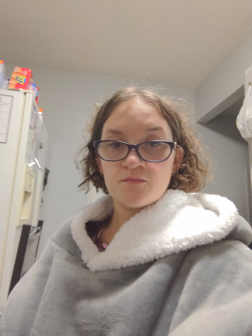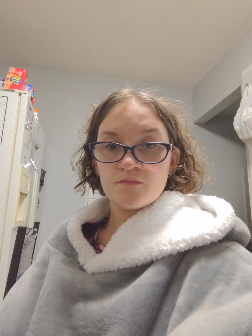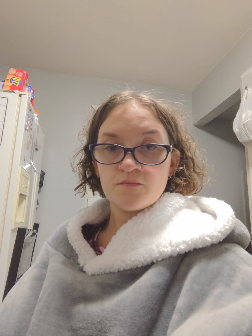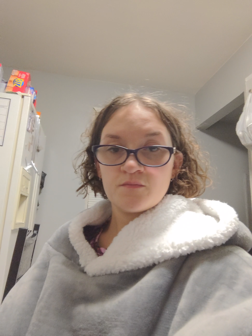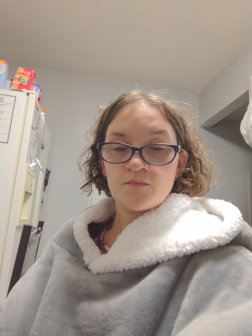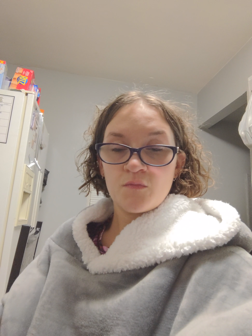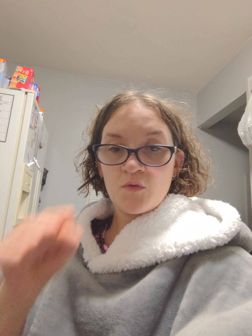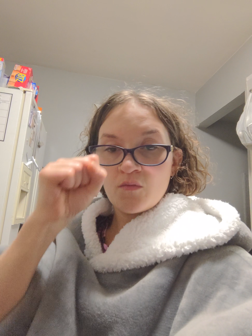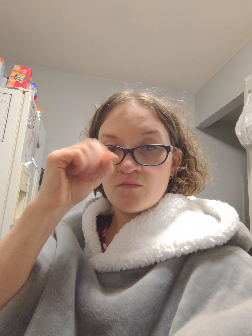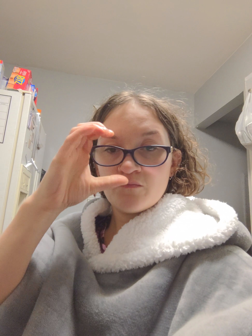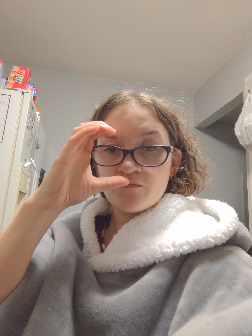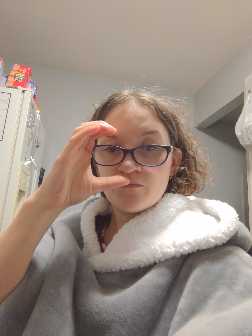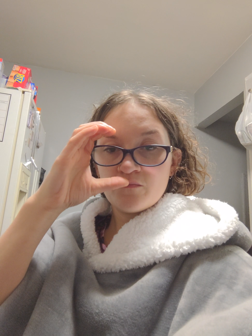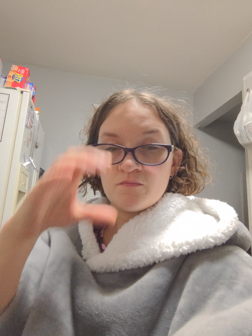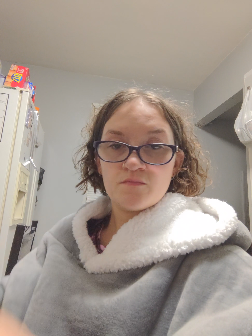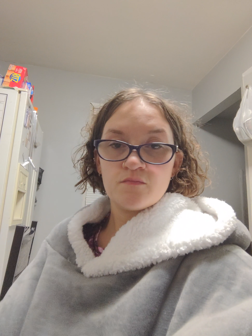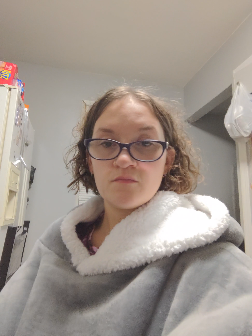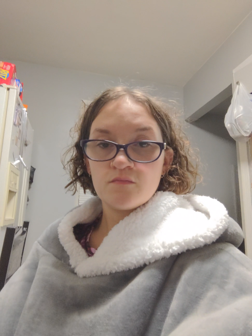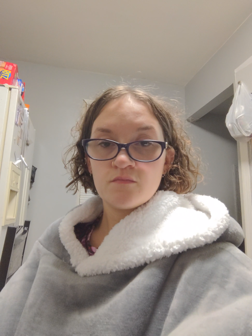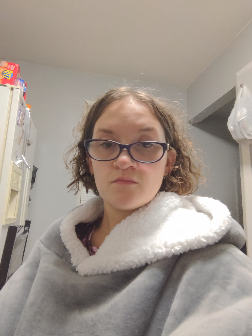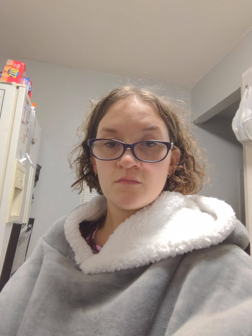awake